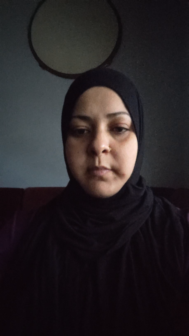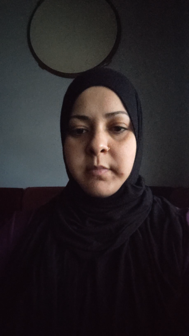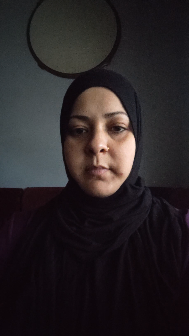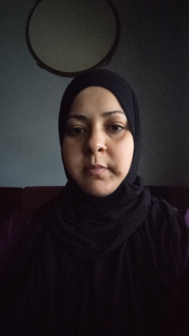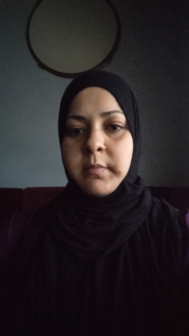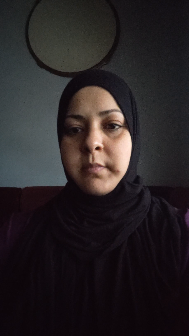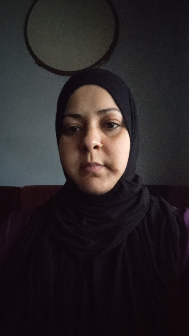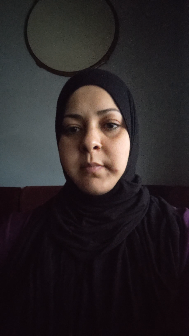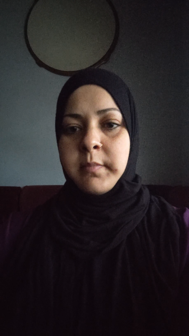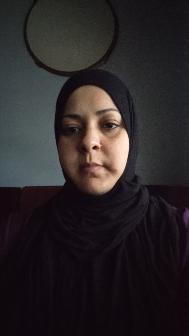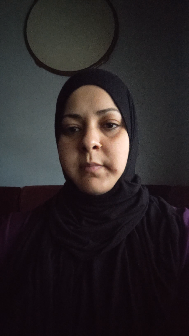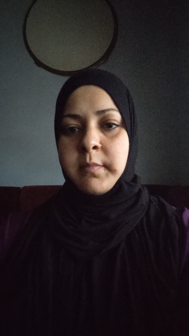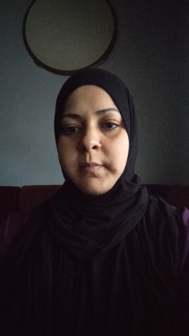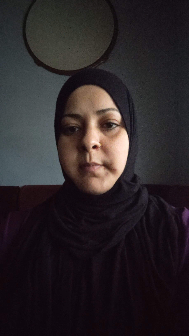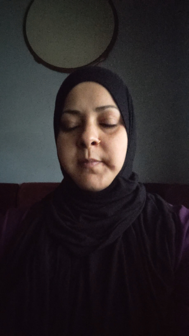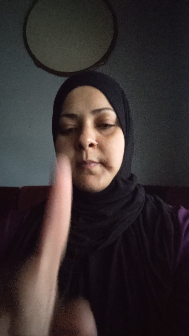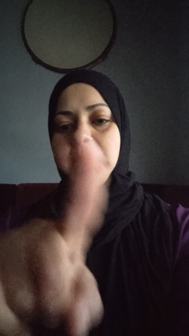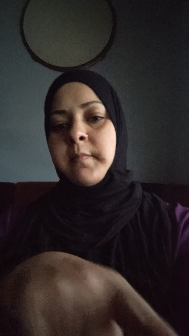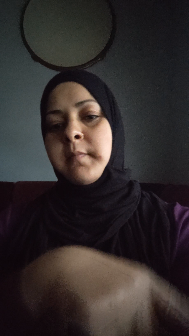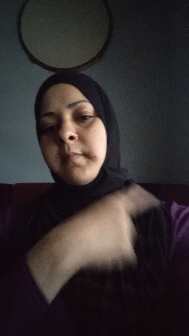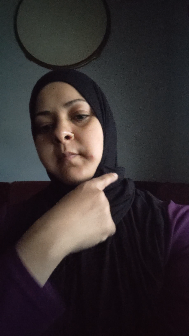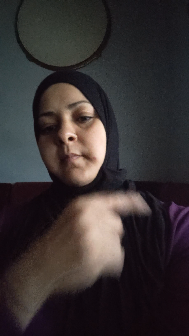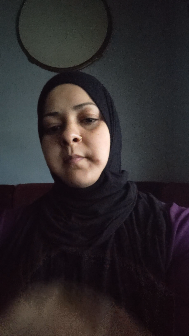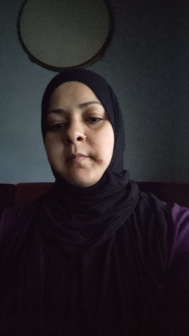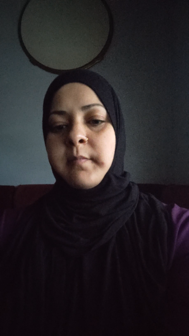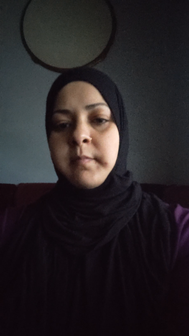long